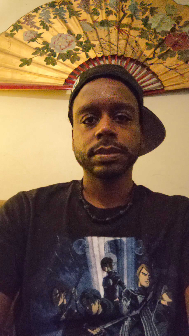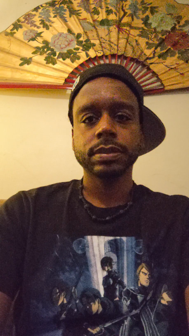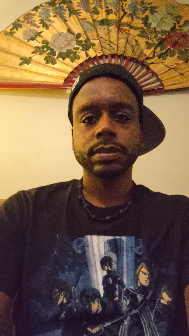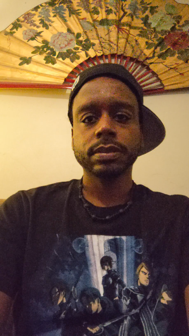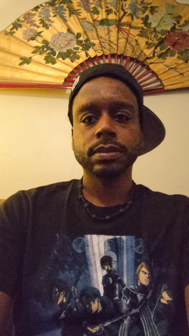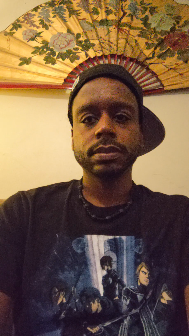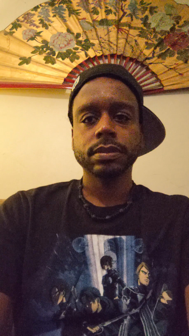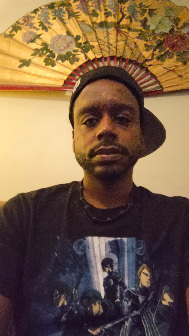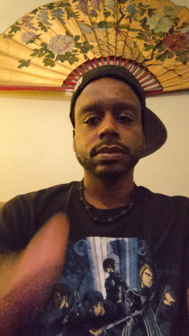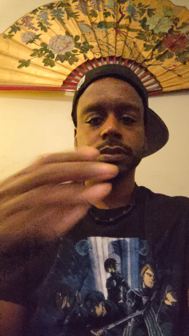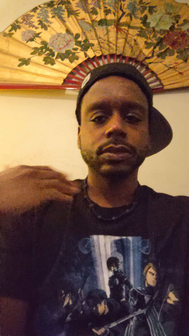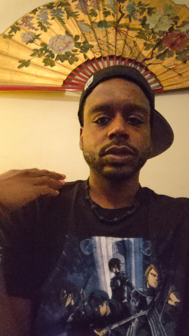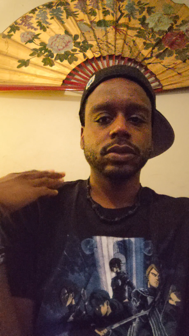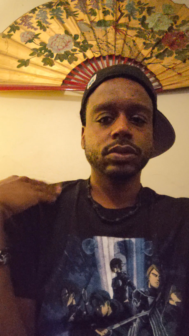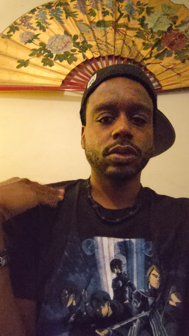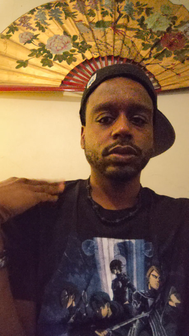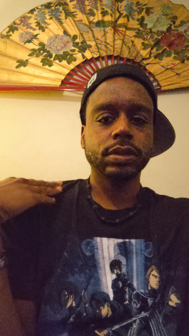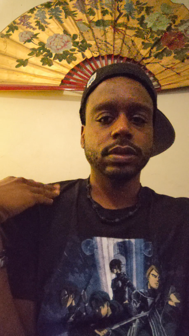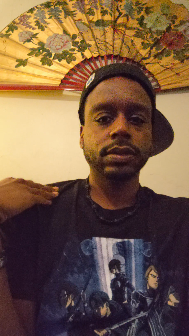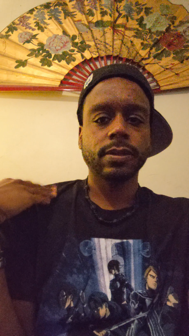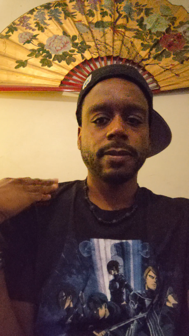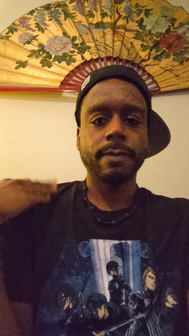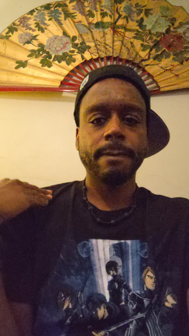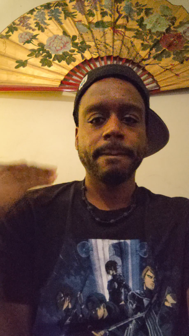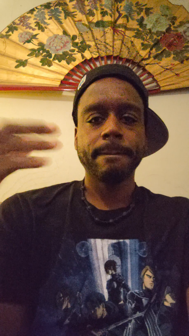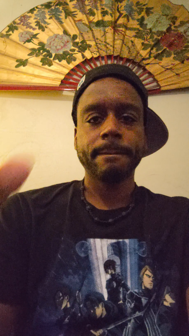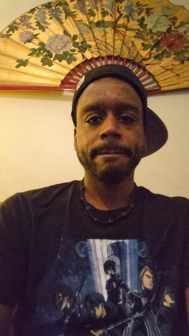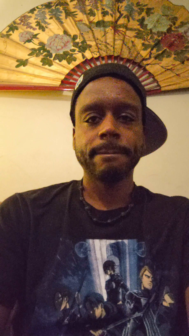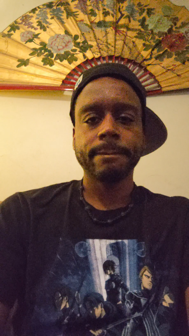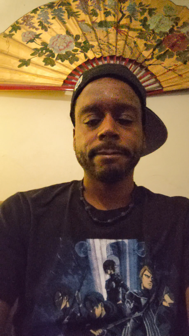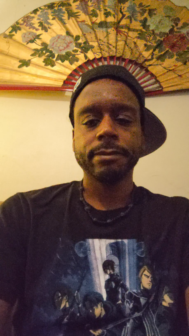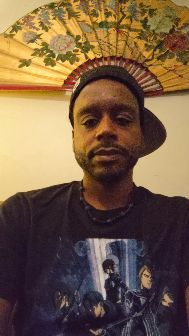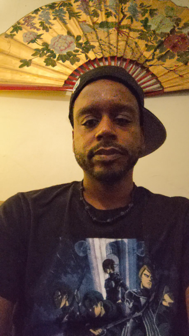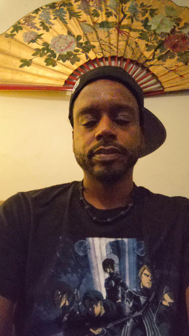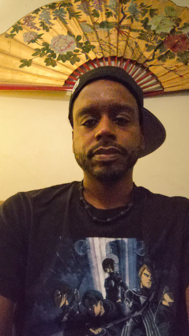shoulder